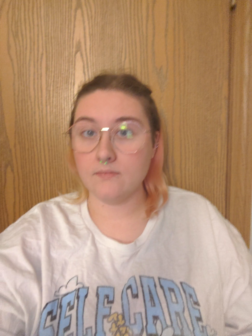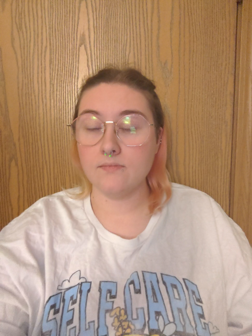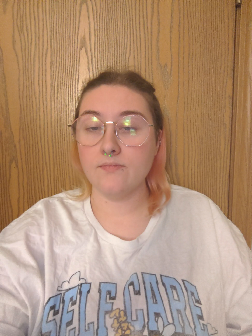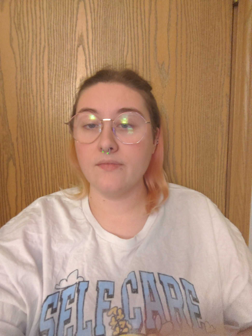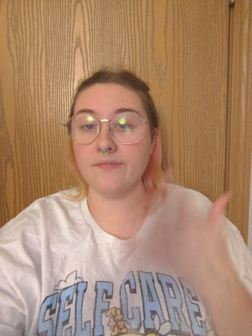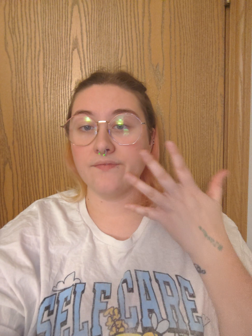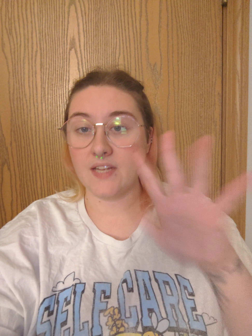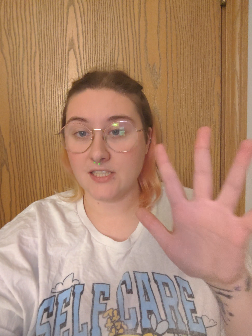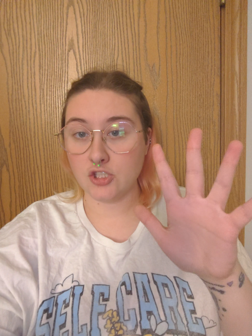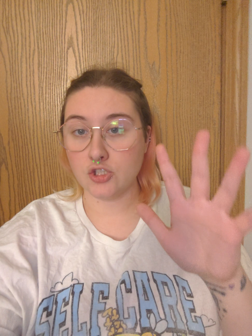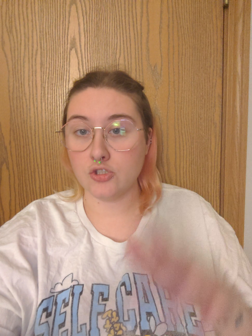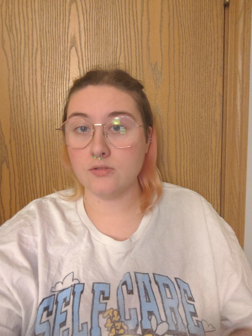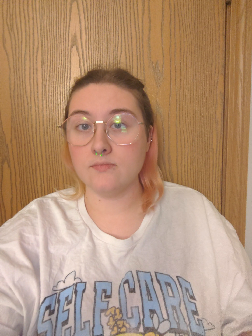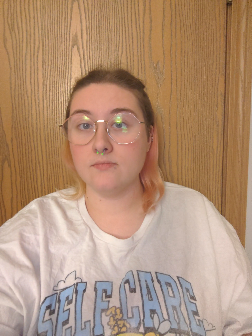finish